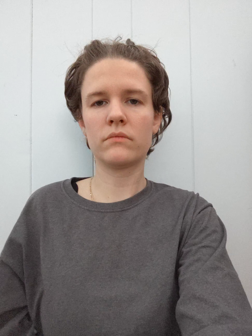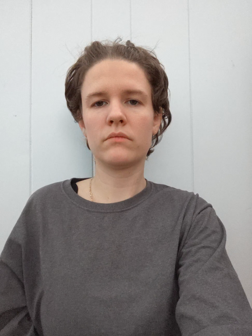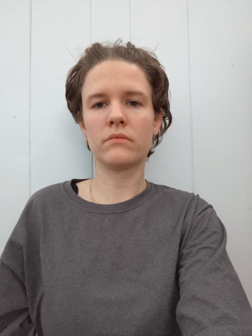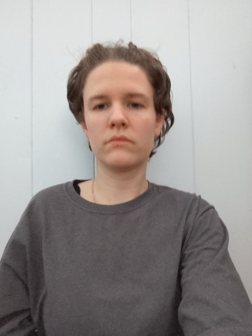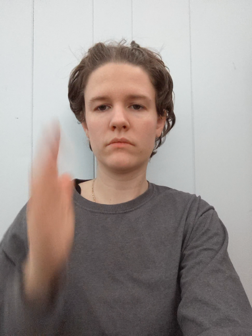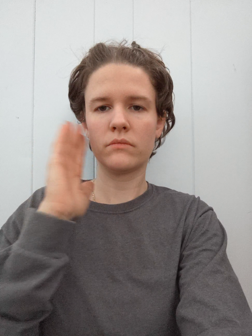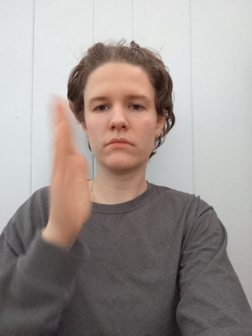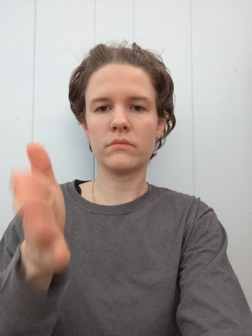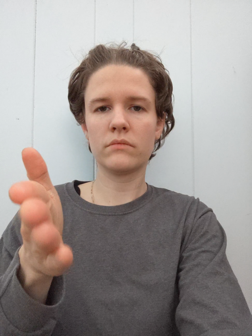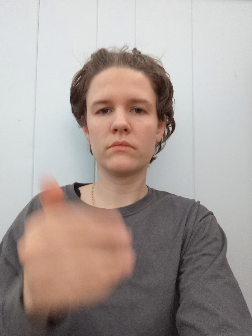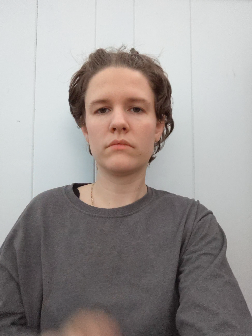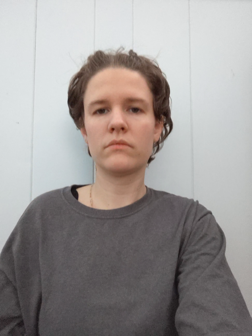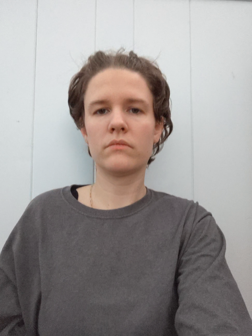will